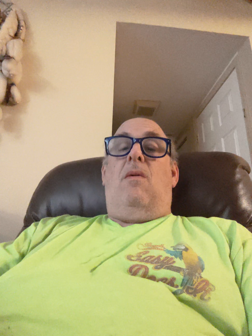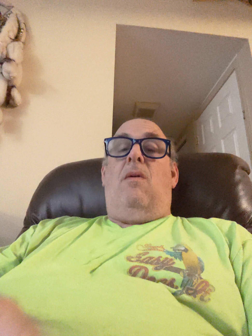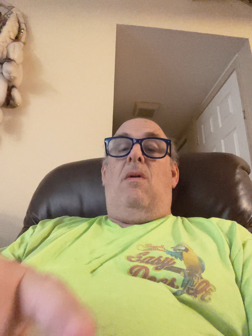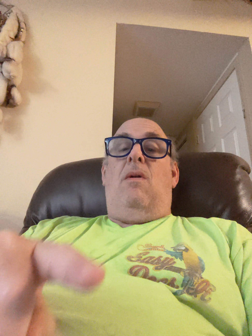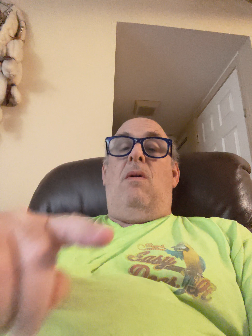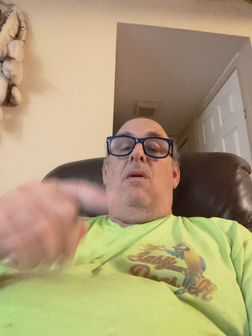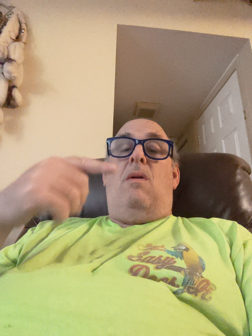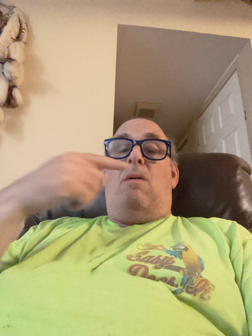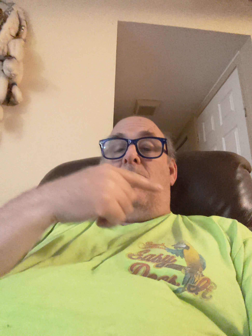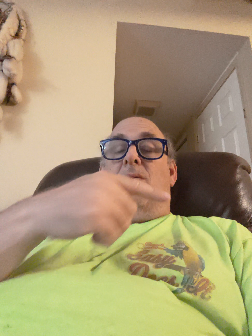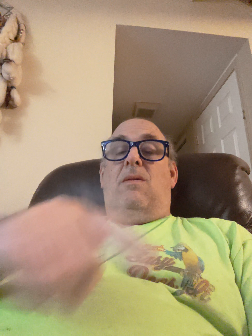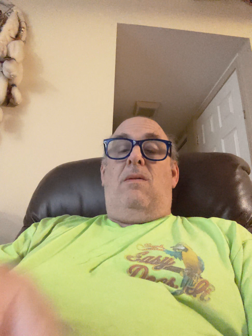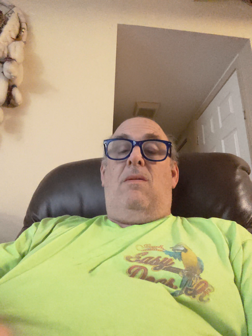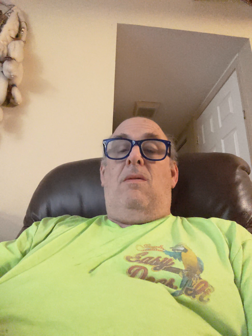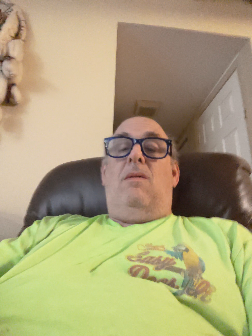he/she/it